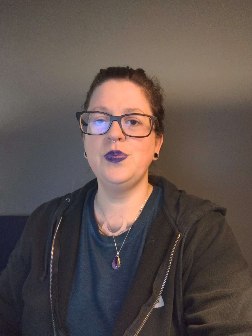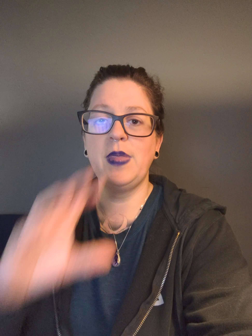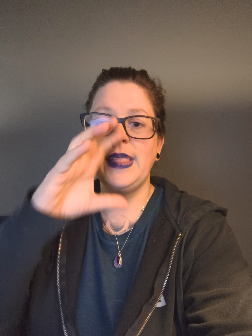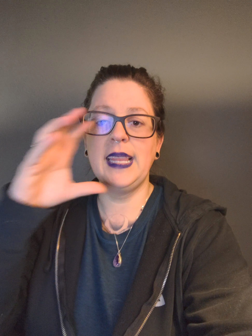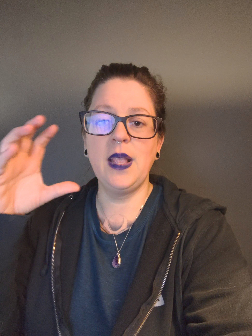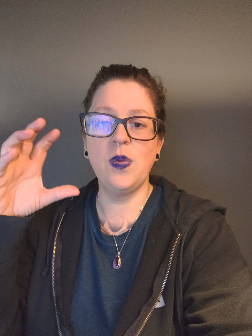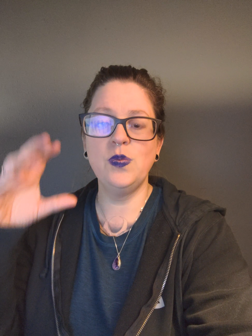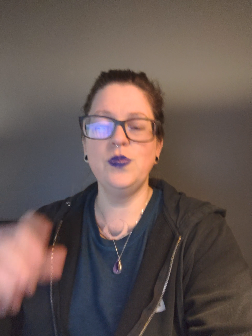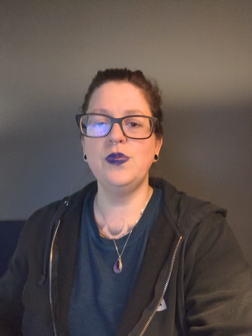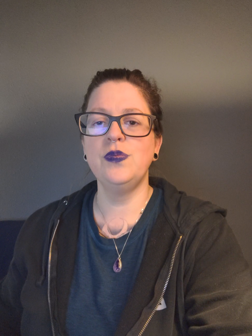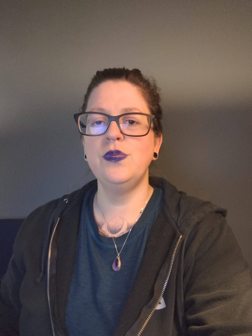cloud